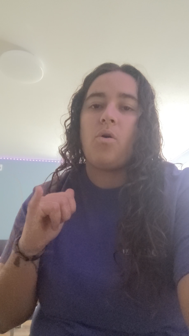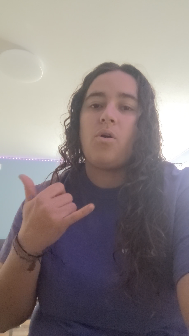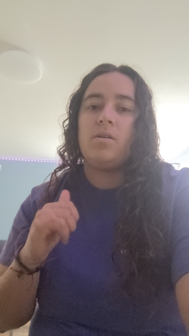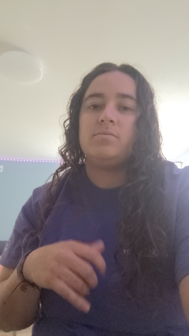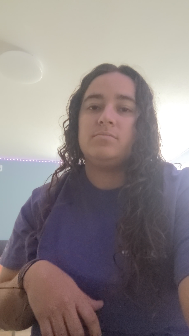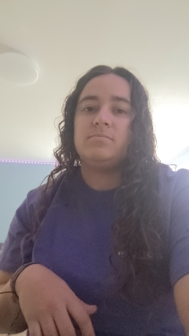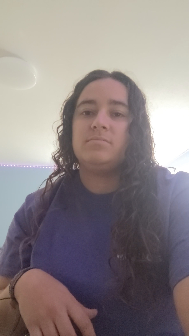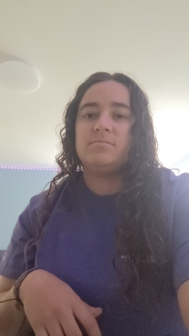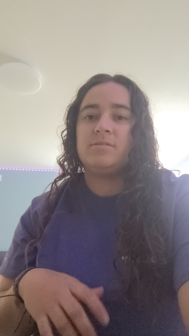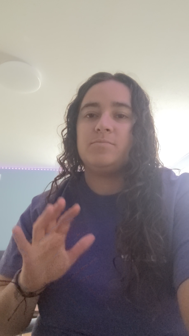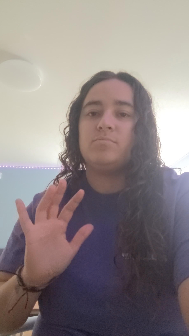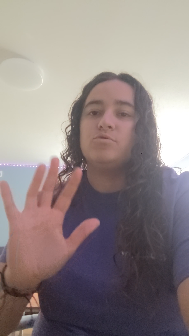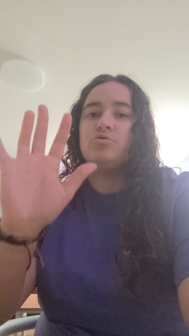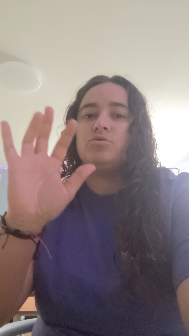push